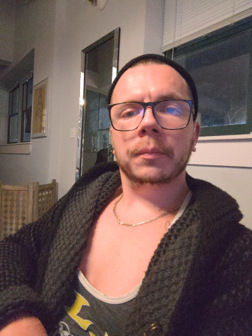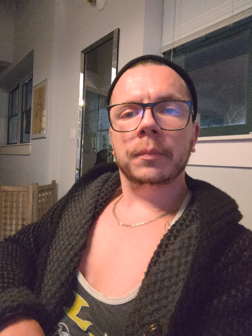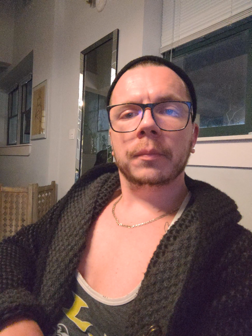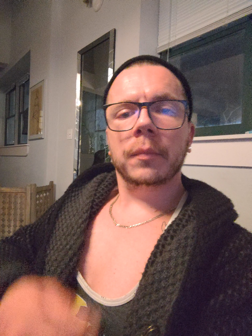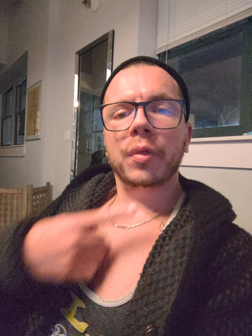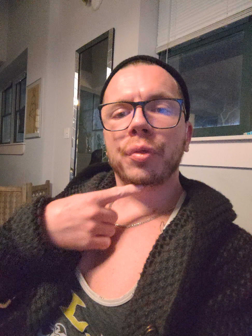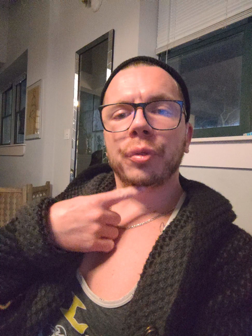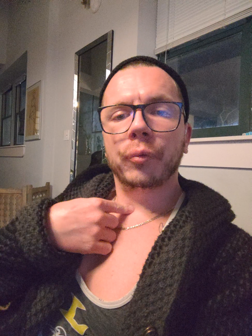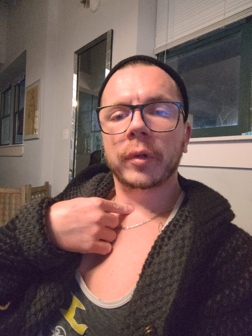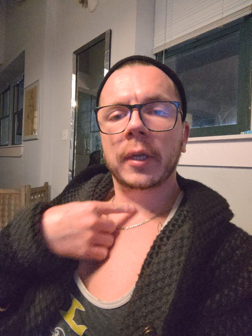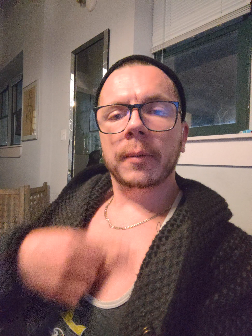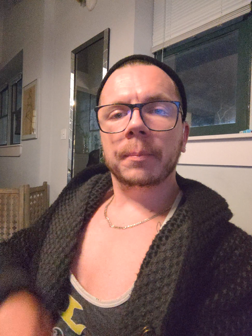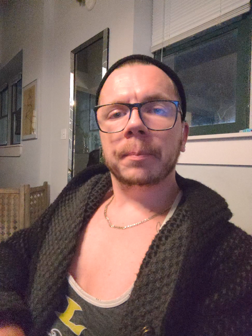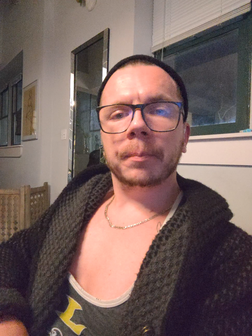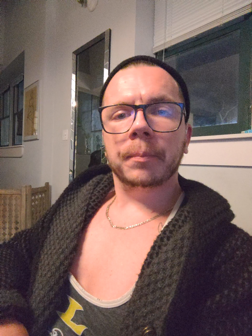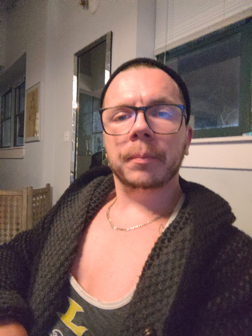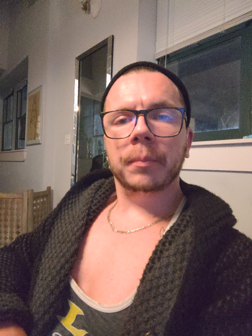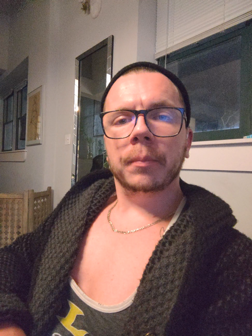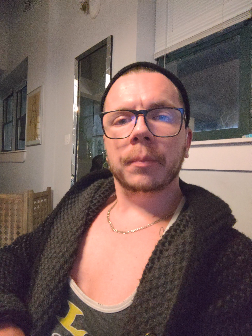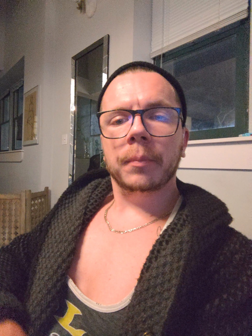thirsty